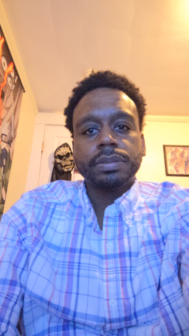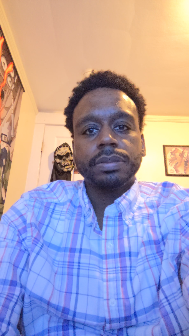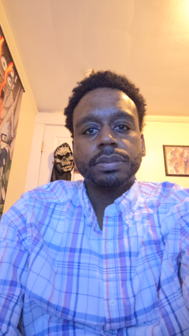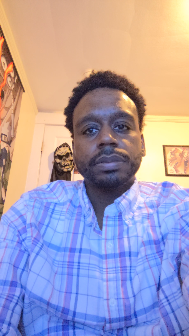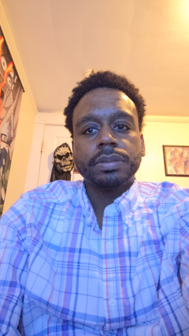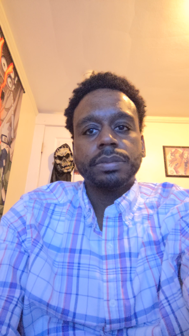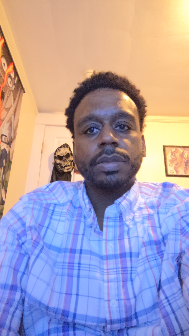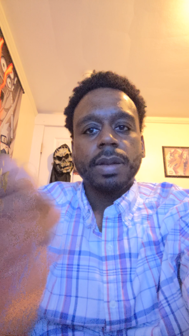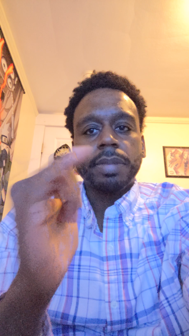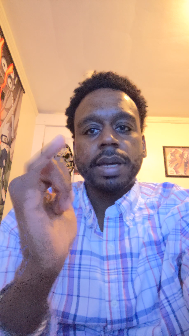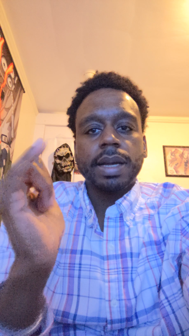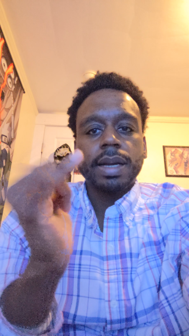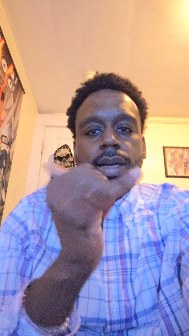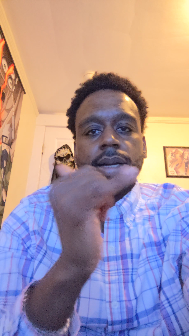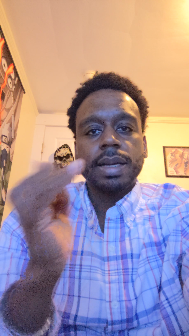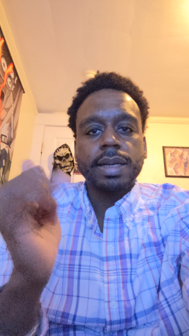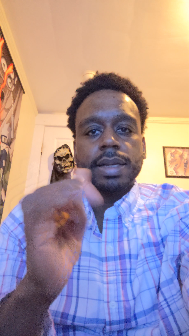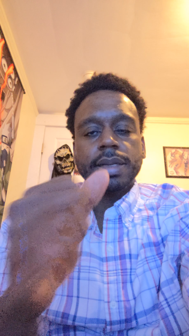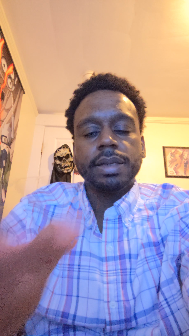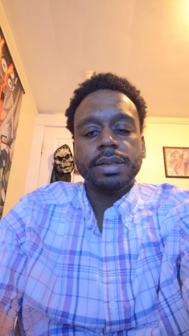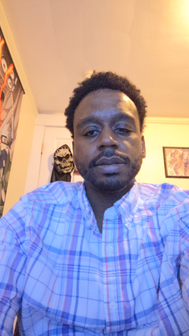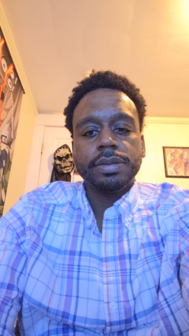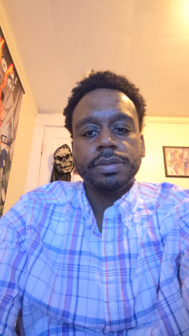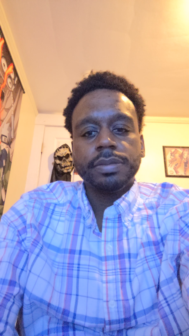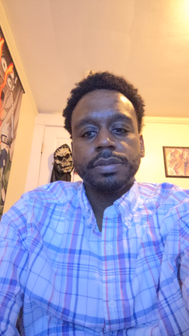play